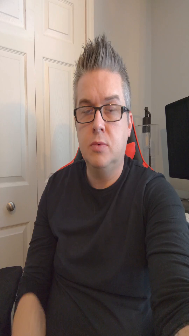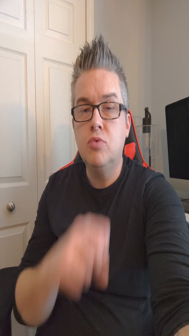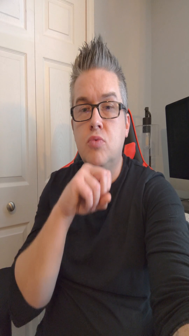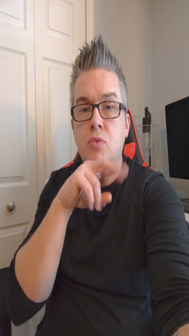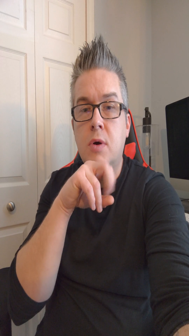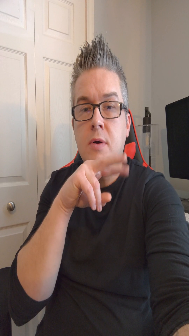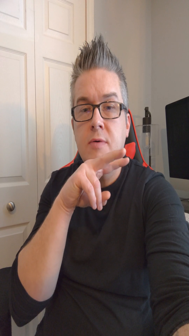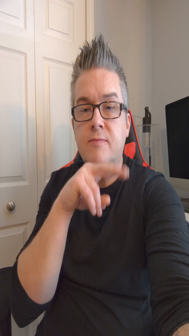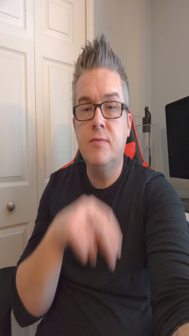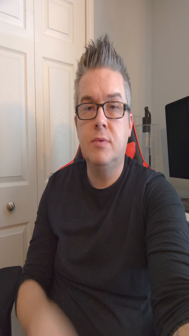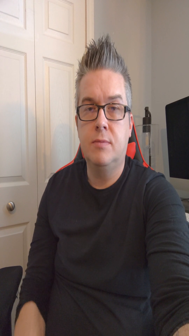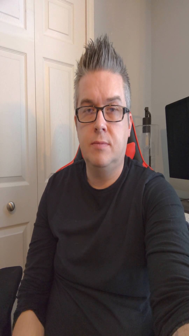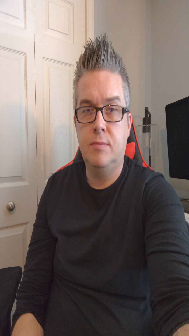frog